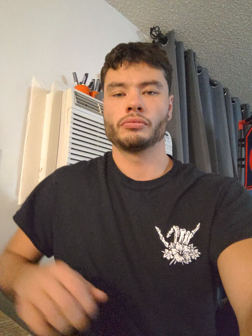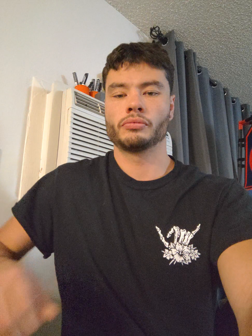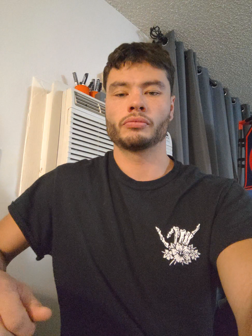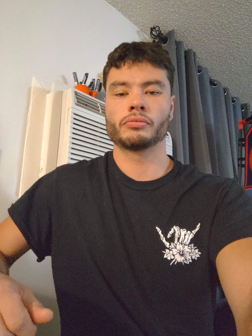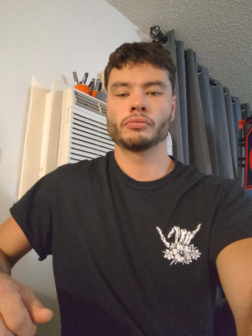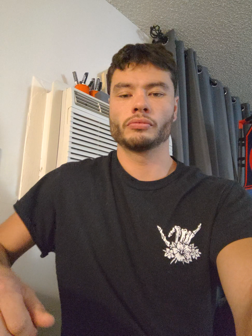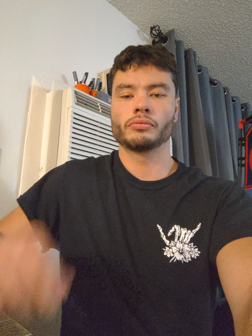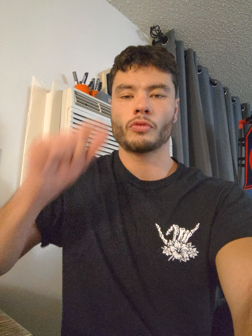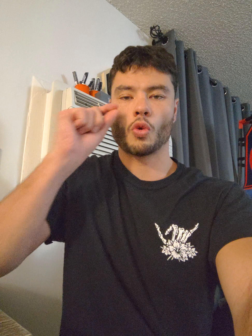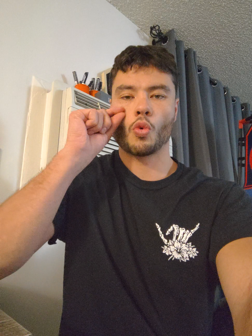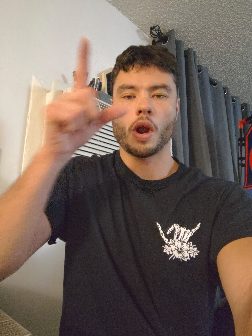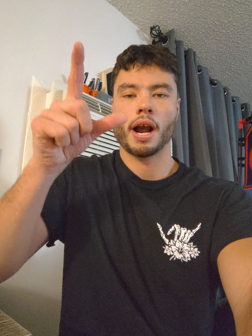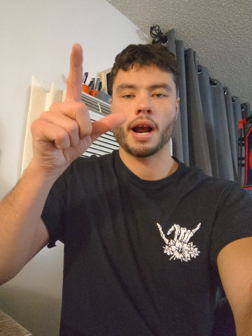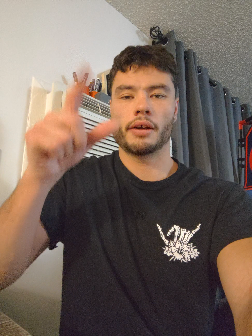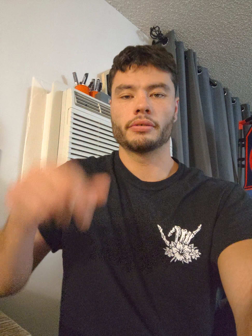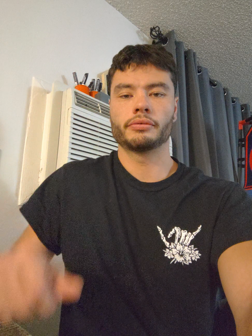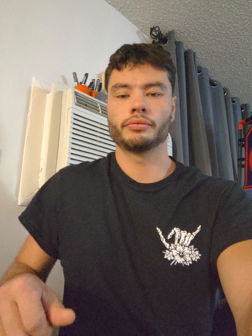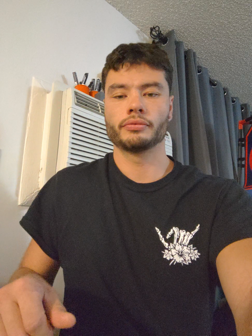wake